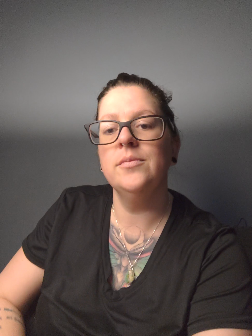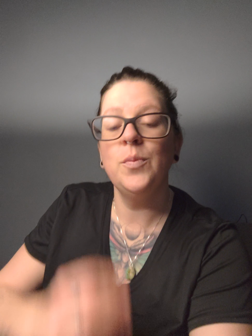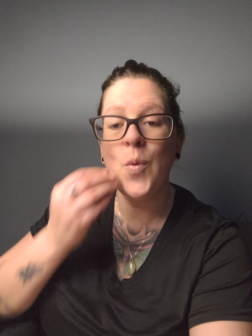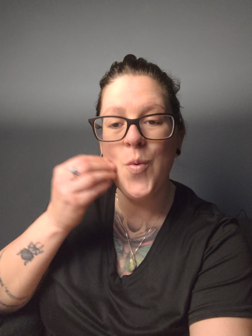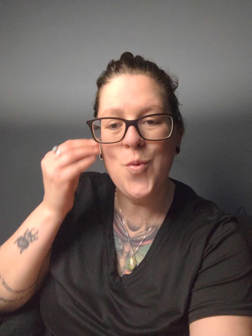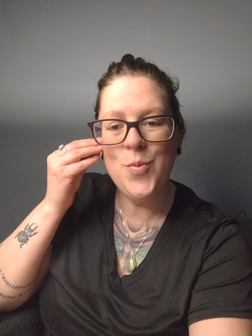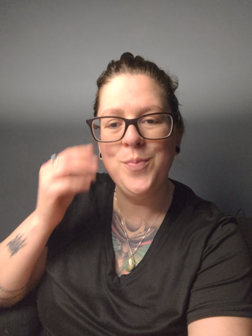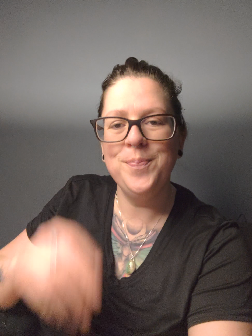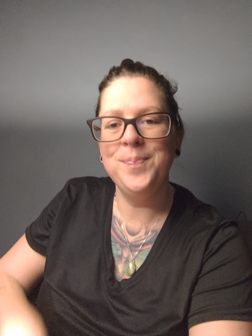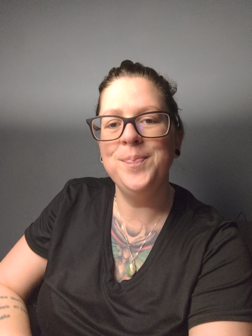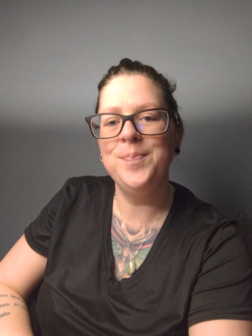home